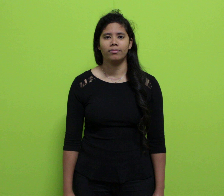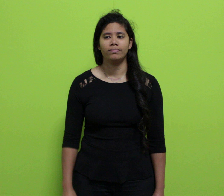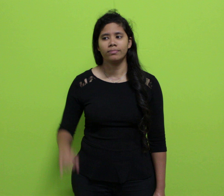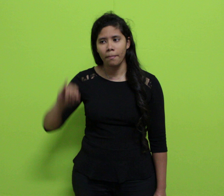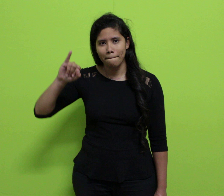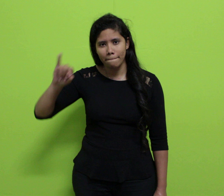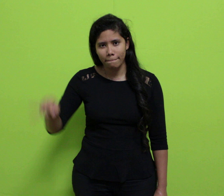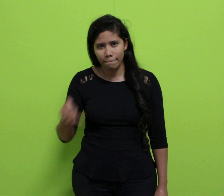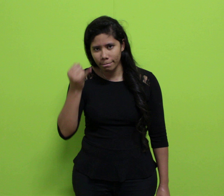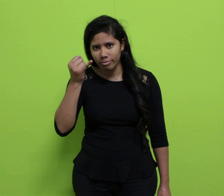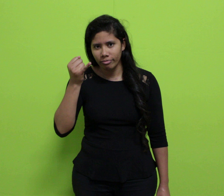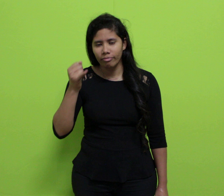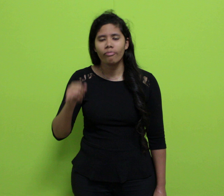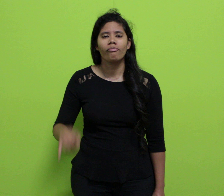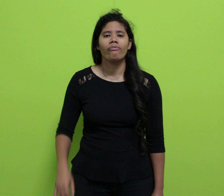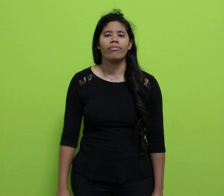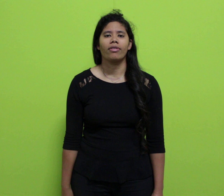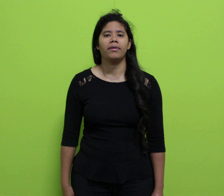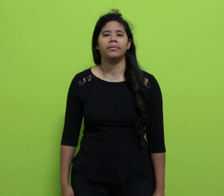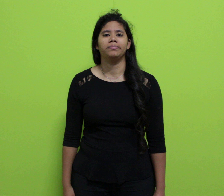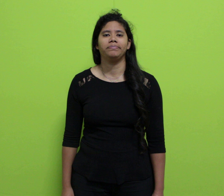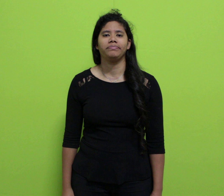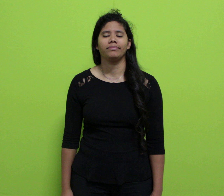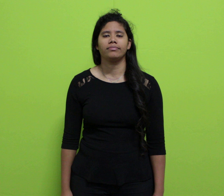aproveitar